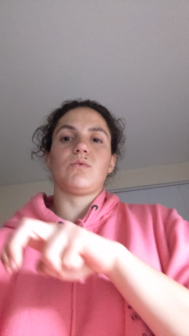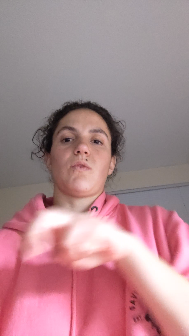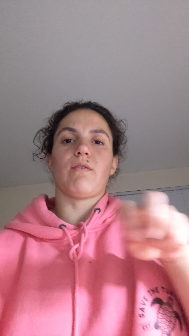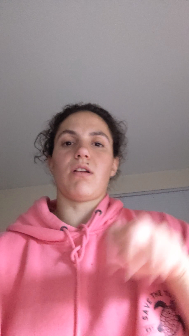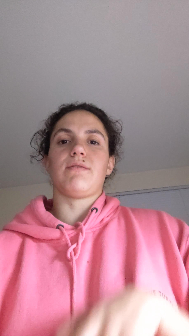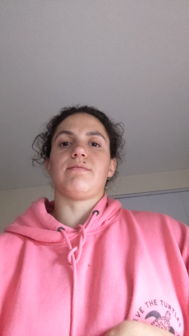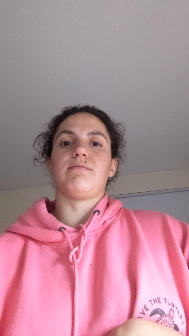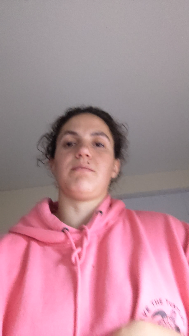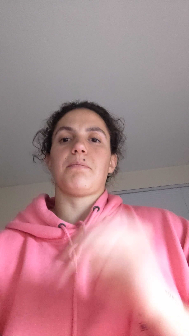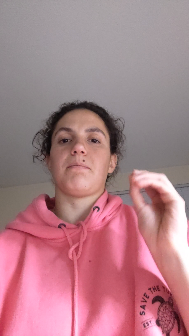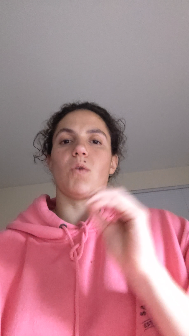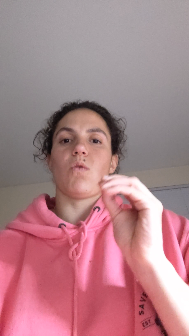more